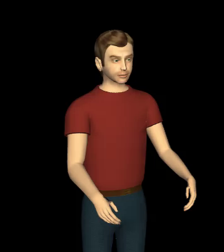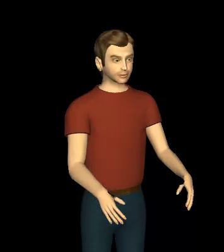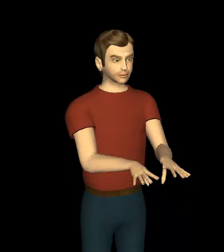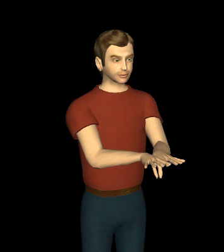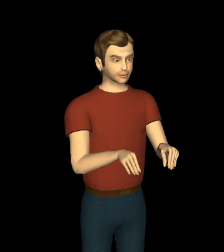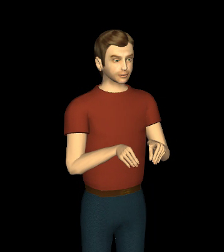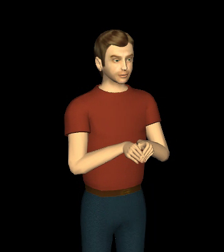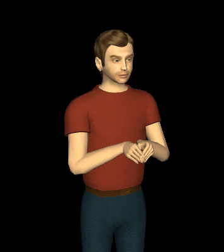عائلة